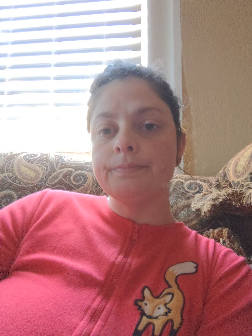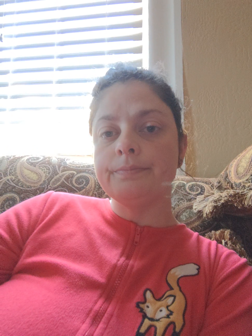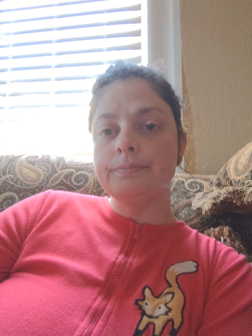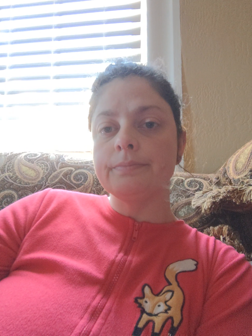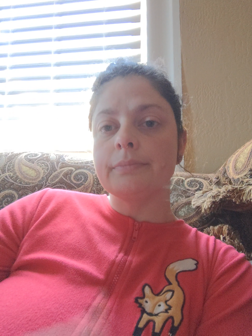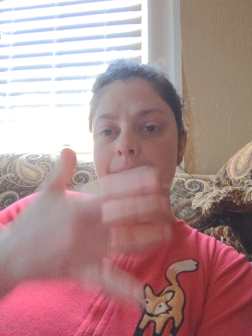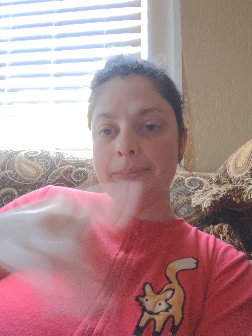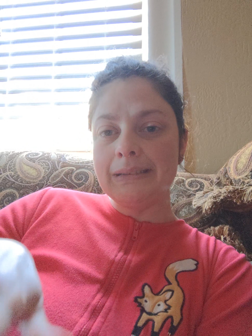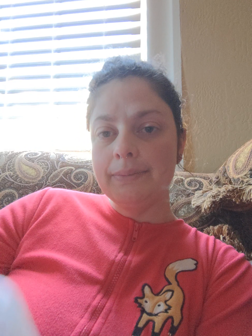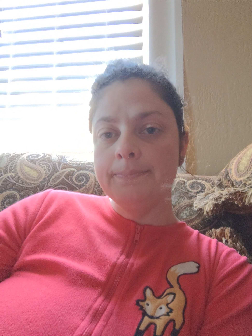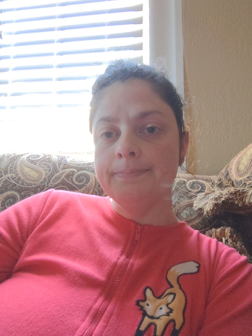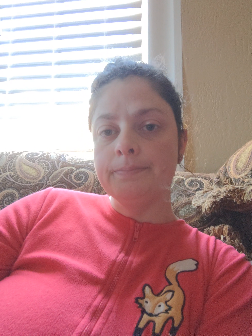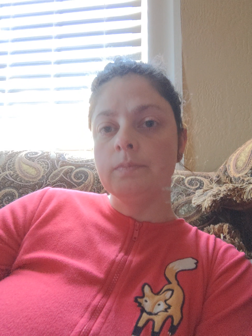empty